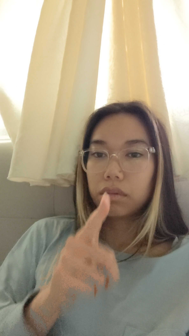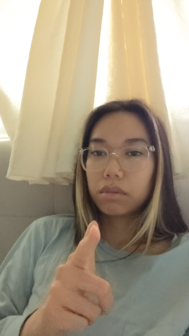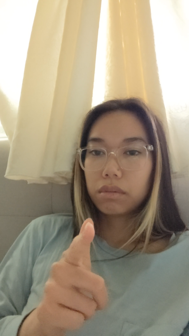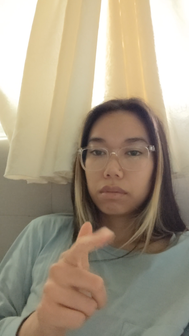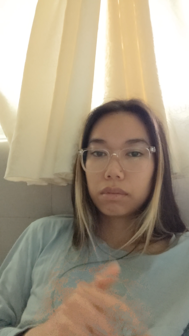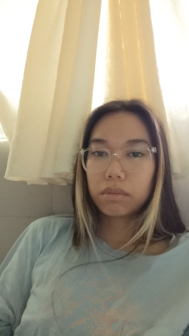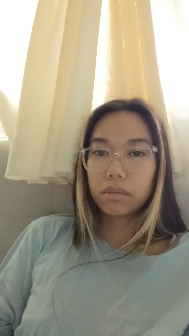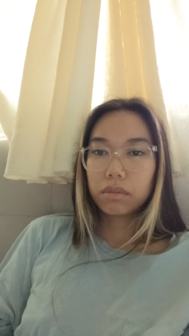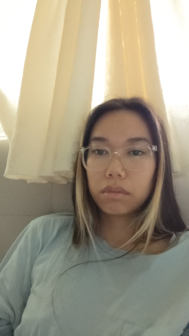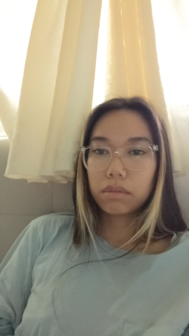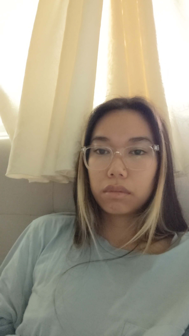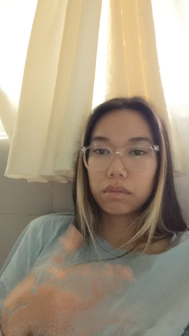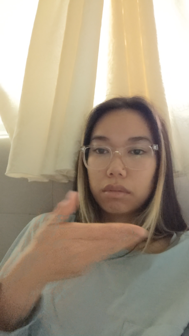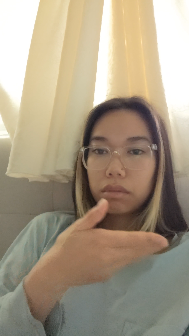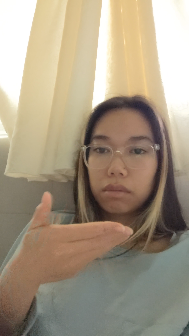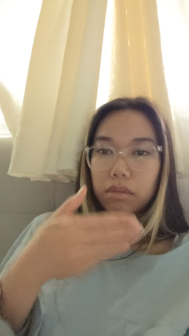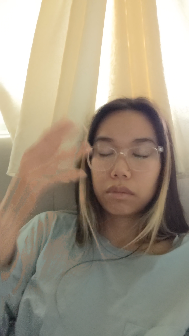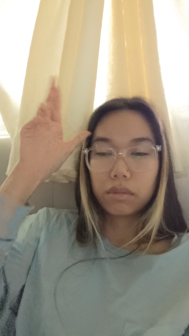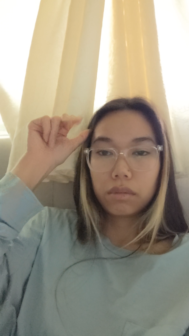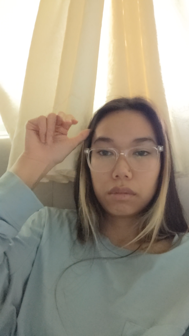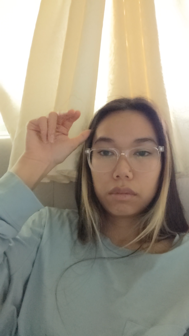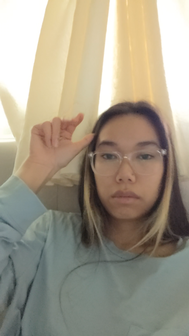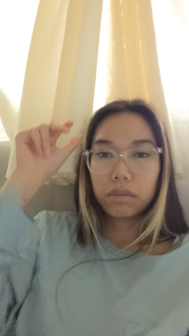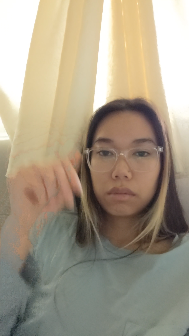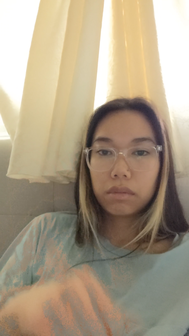pony